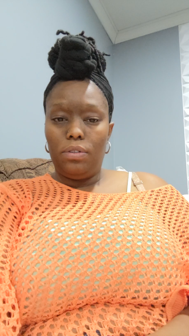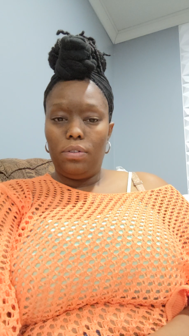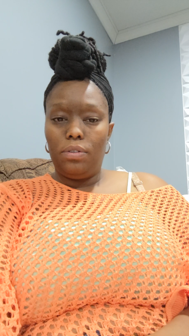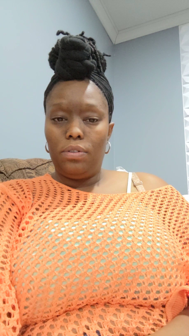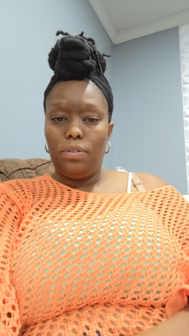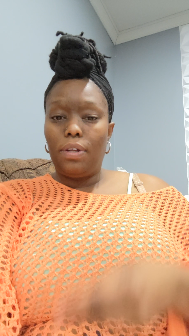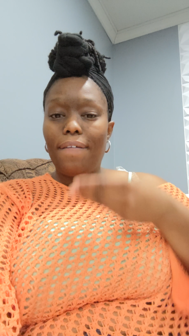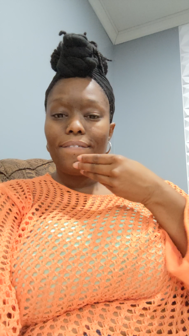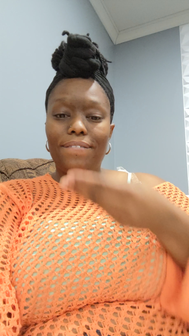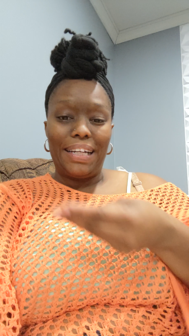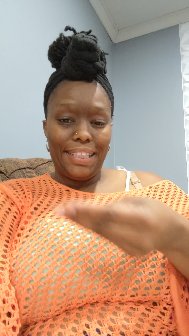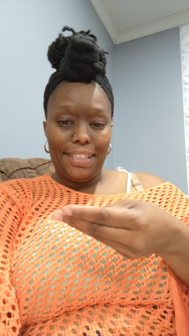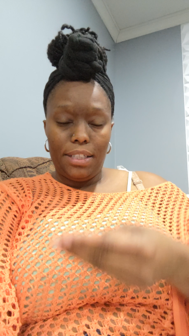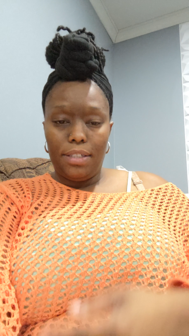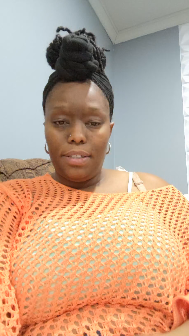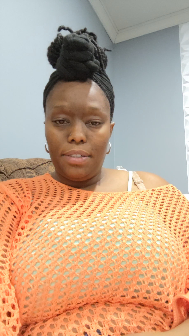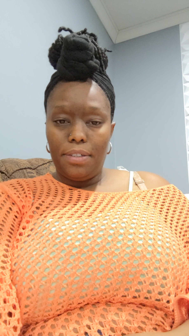feed